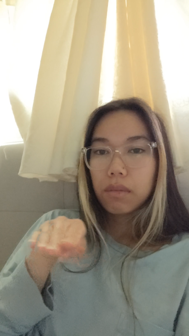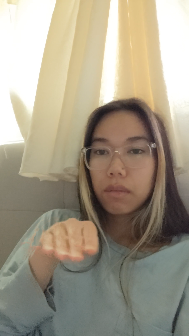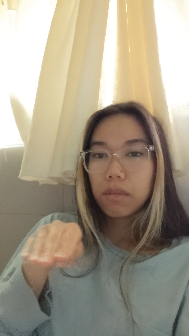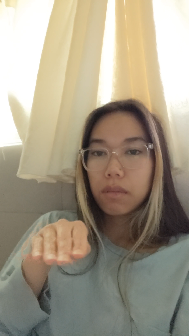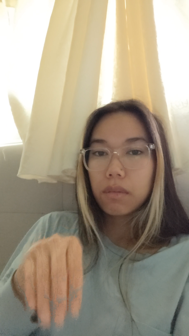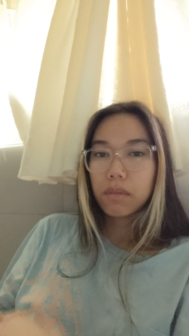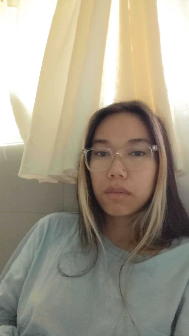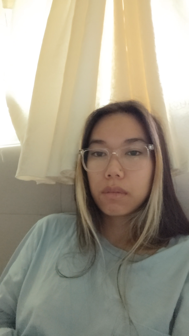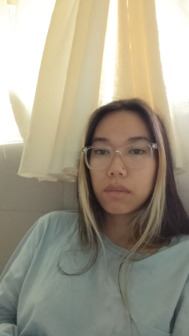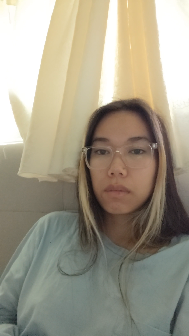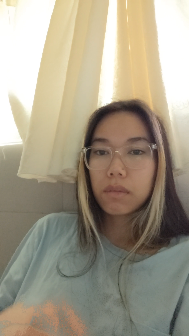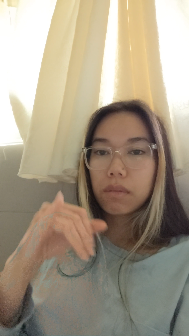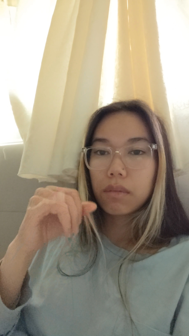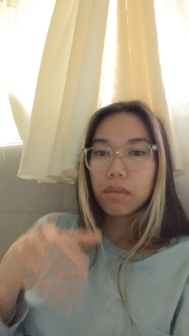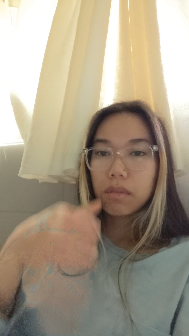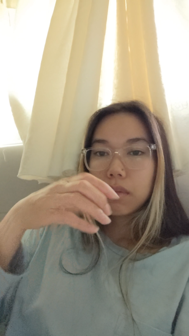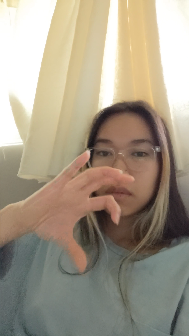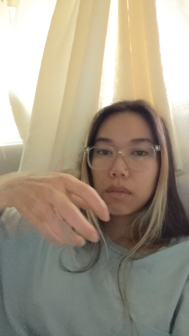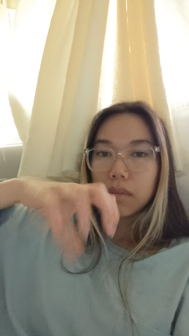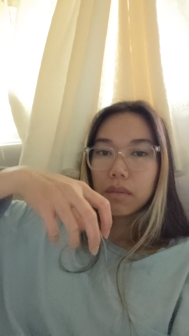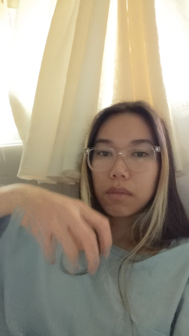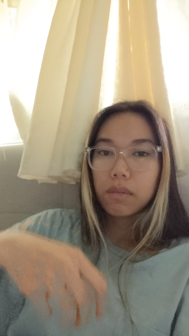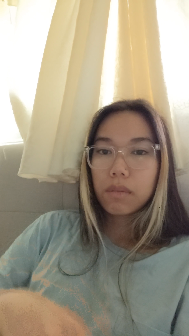jar